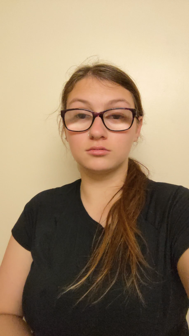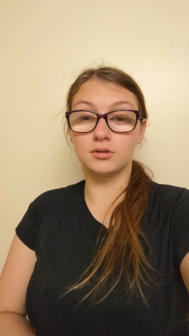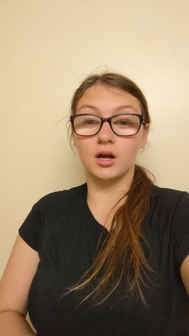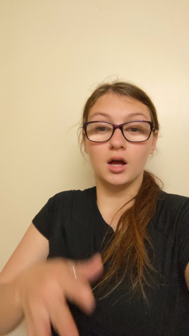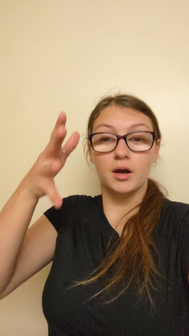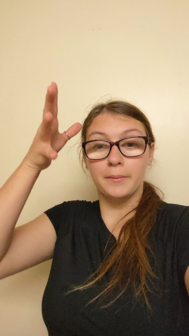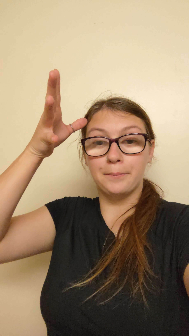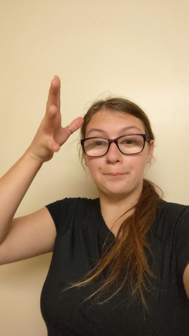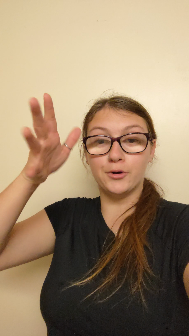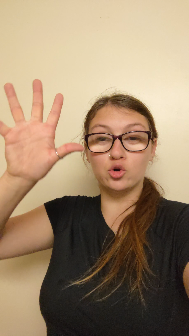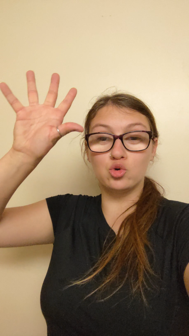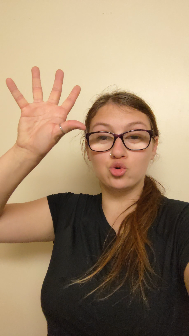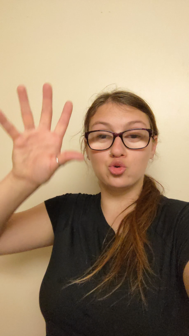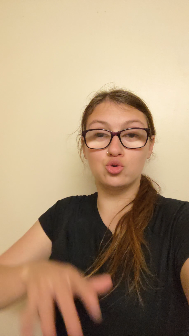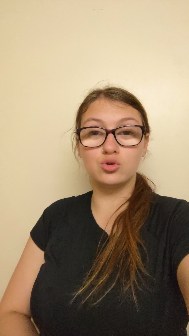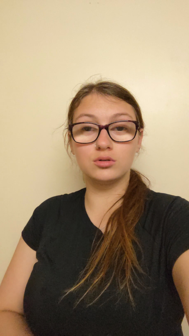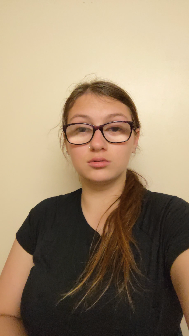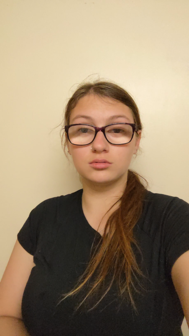moose